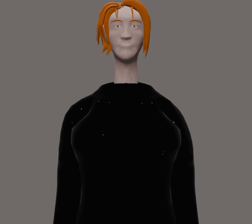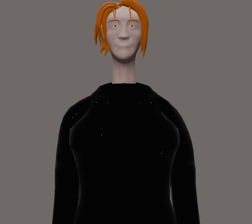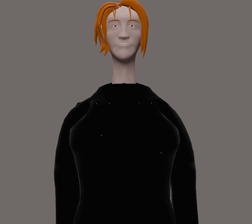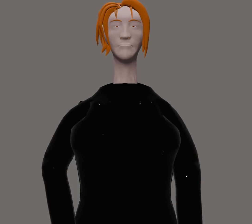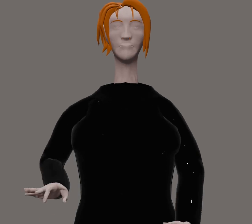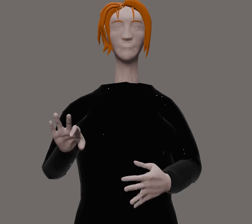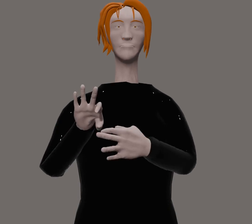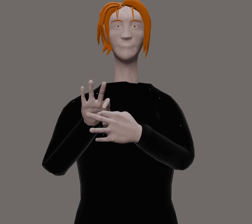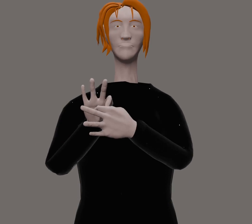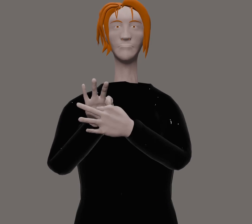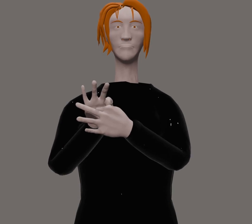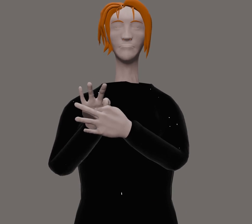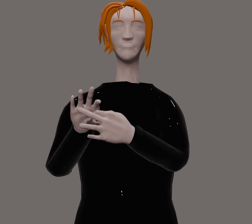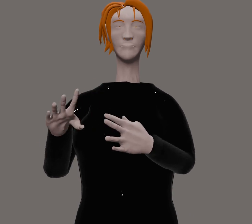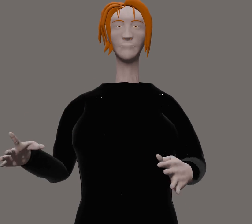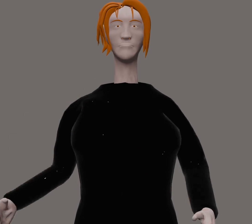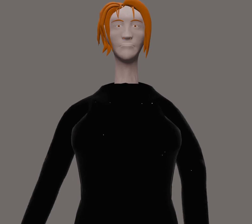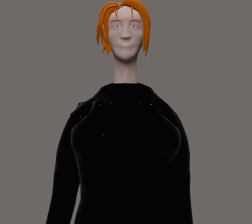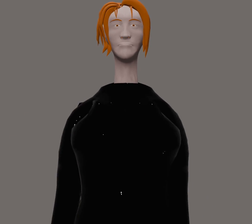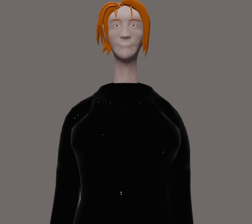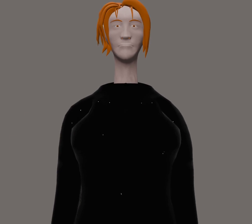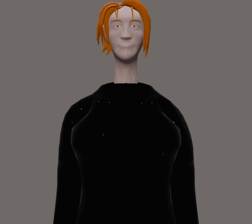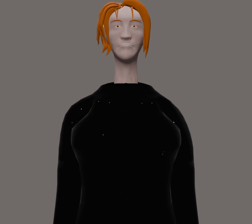Belong